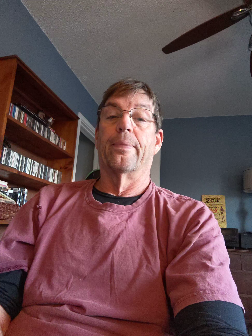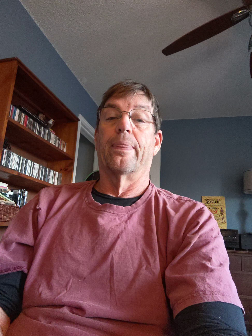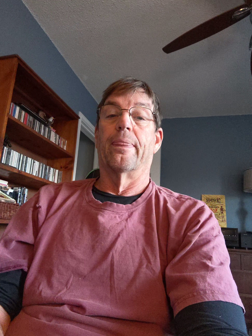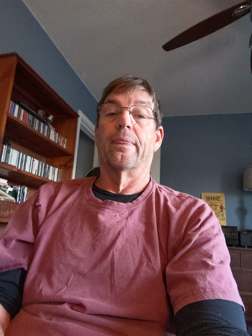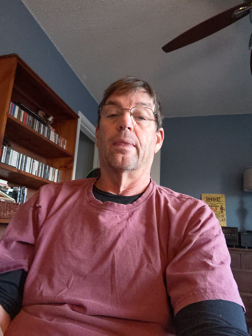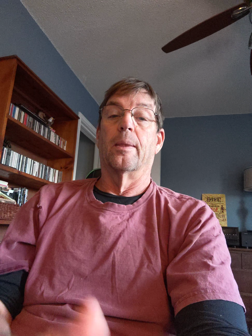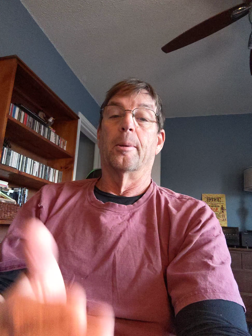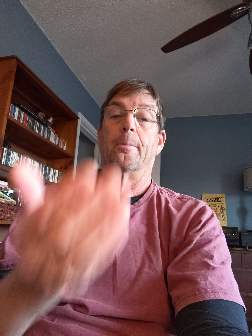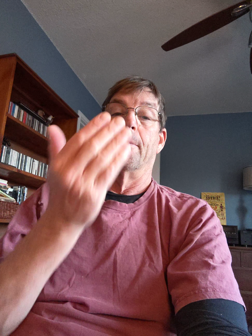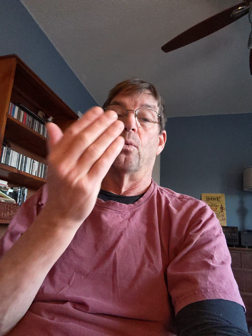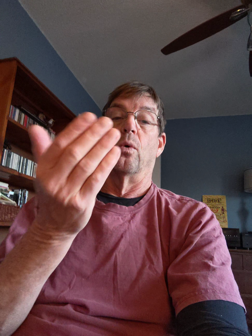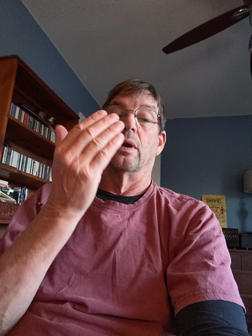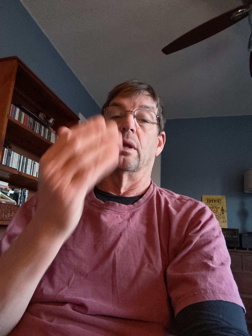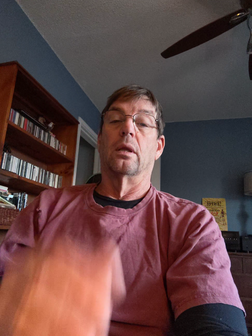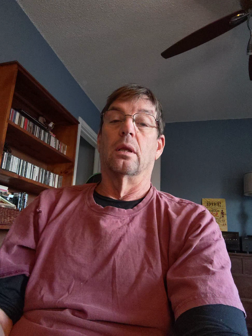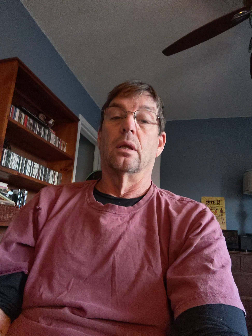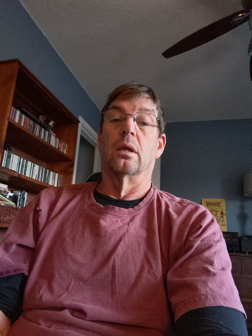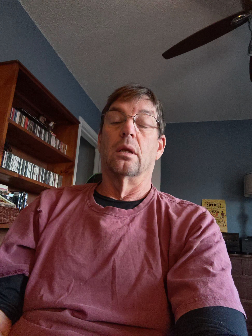morning